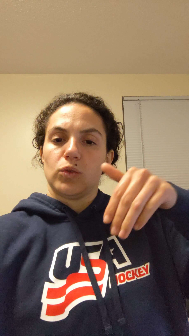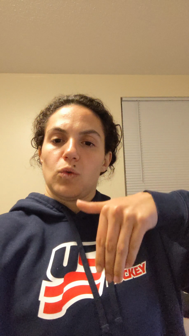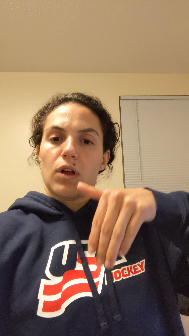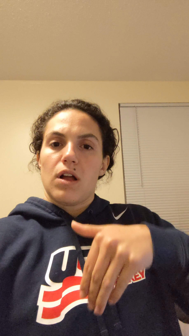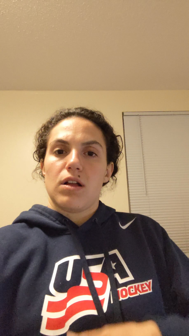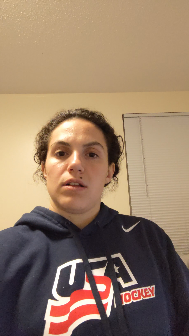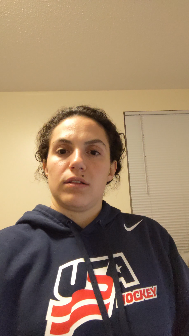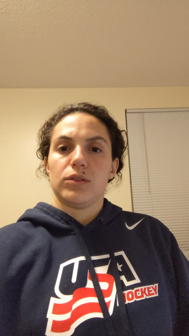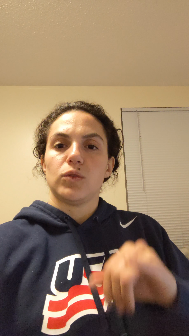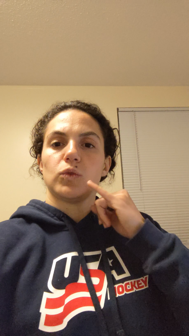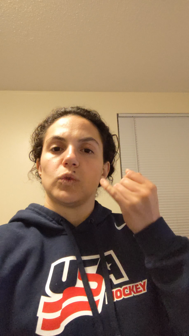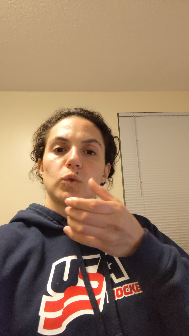juice